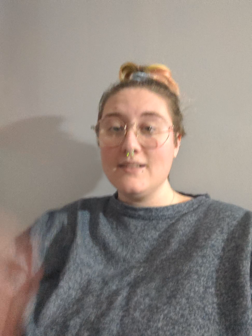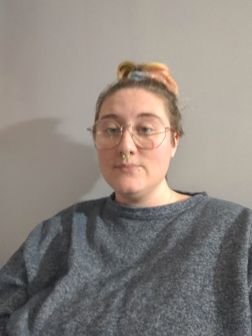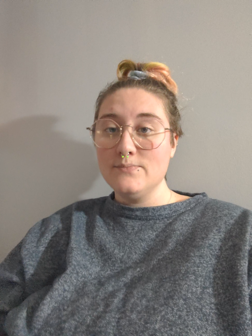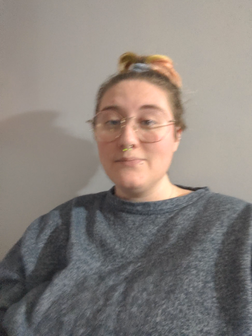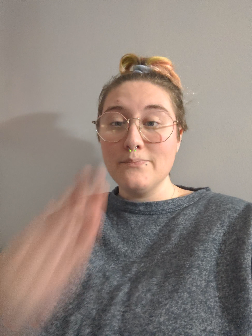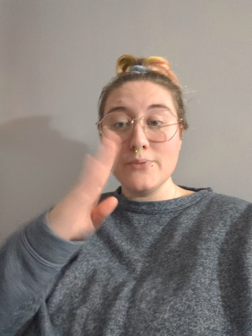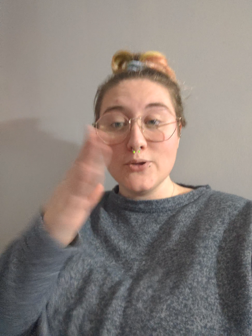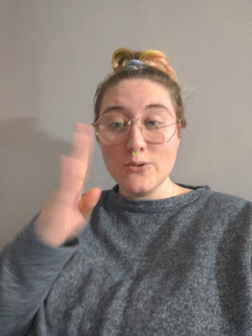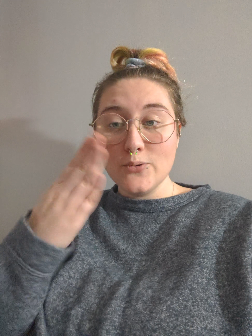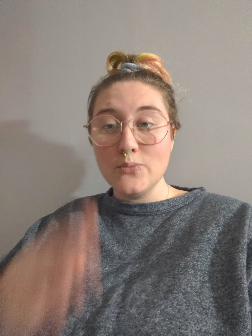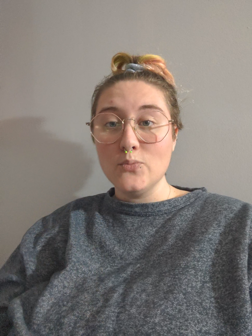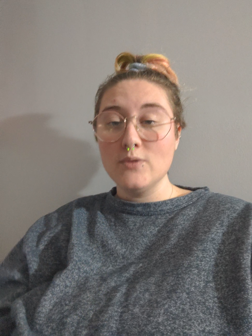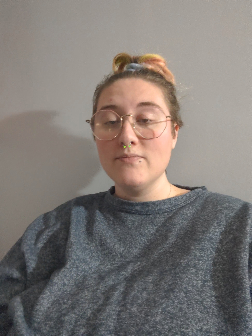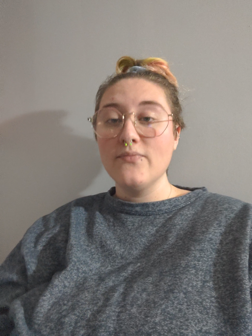blue